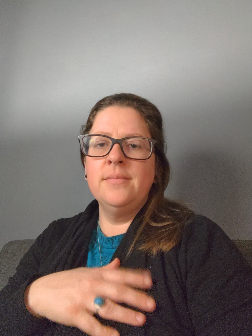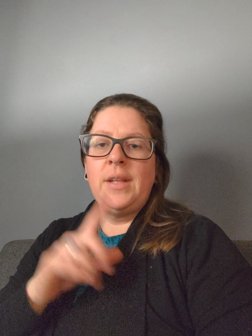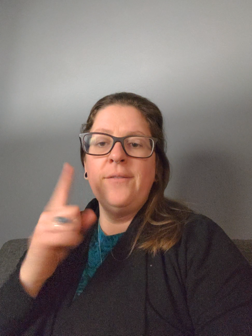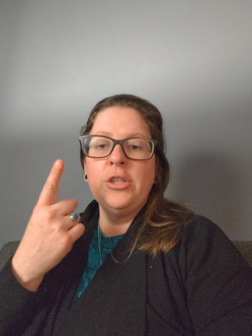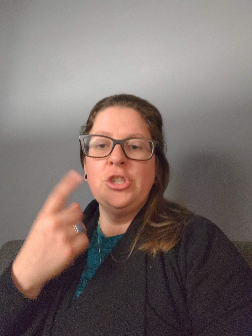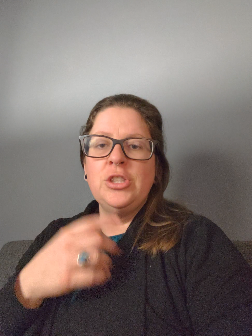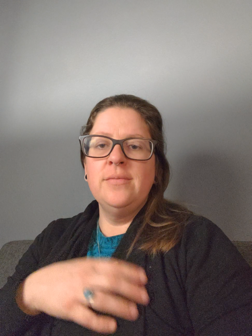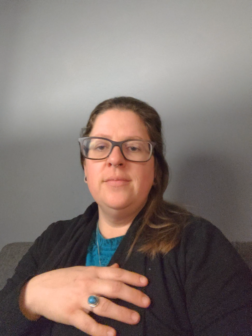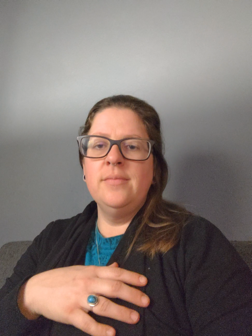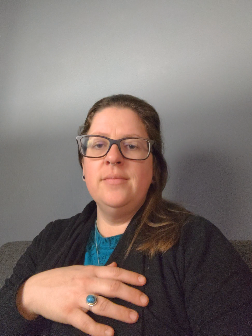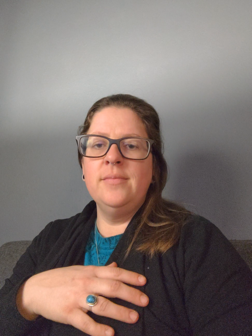first